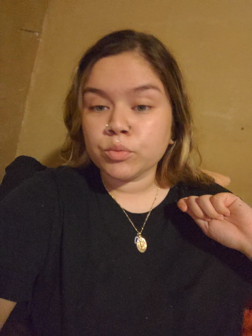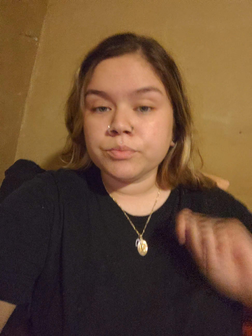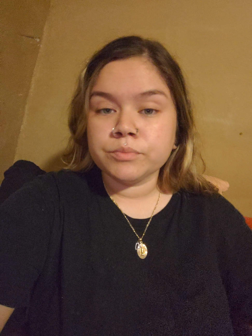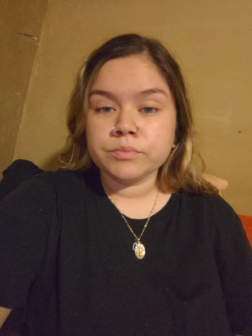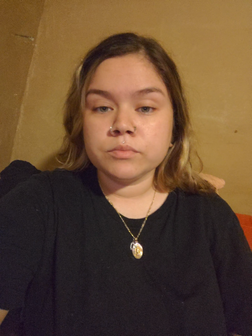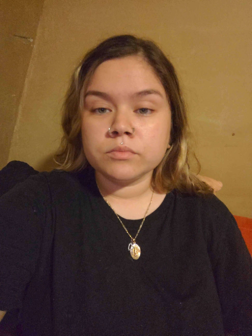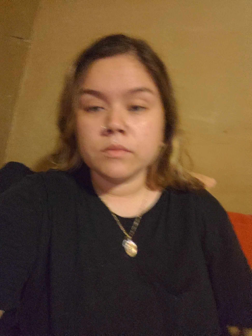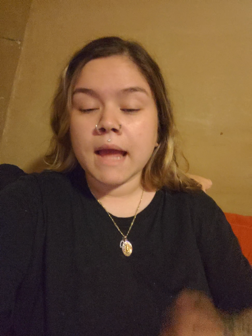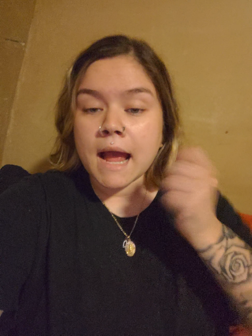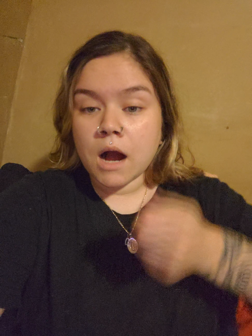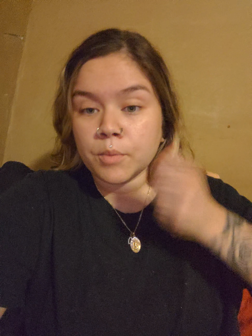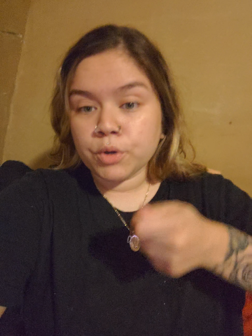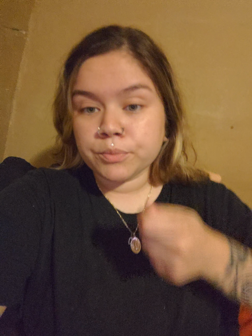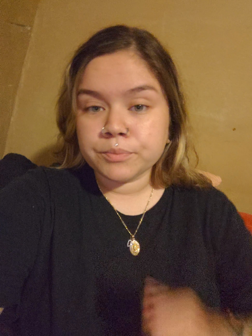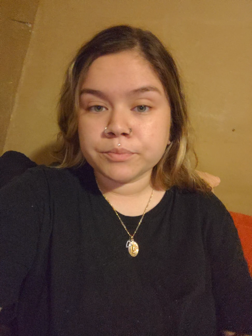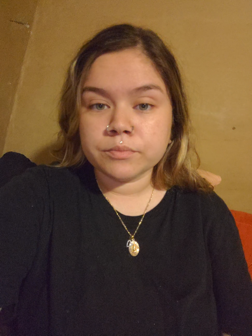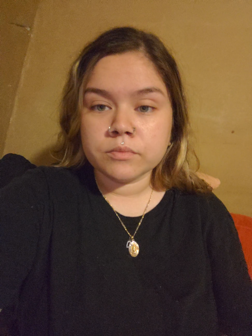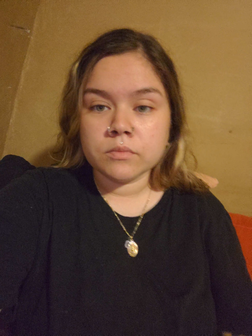hammer